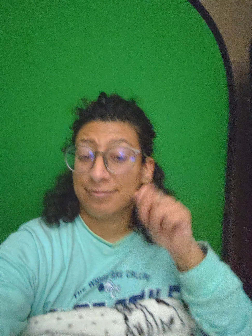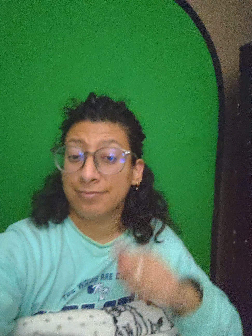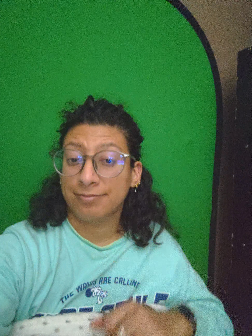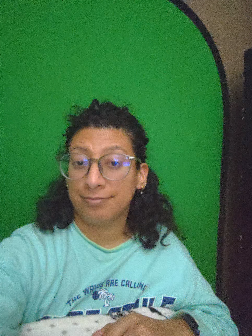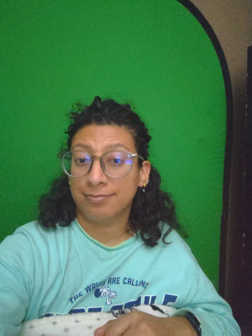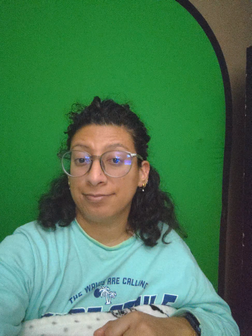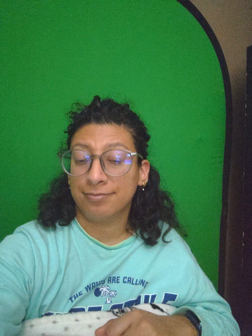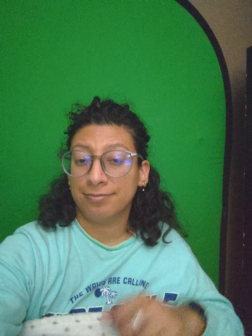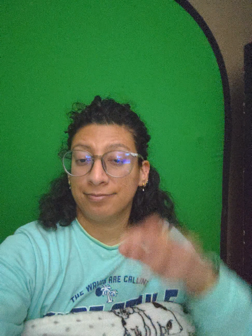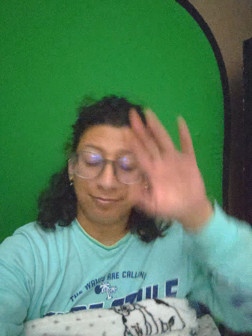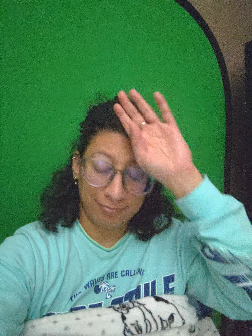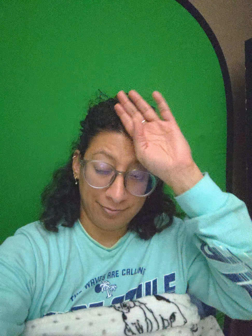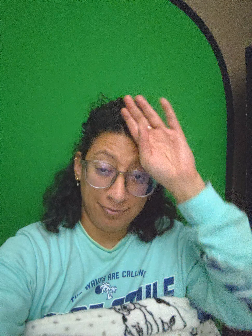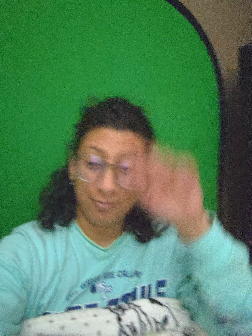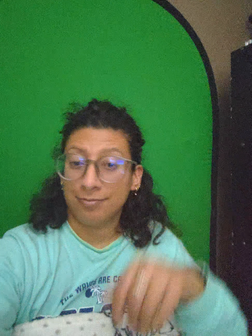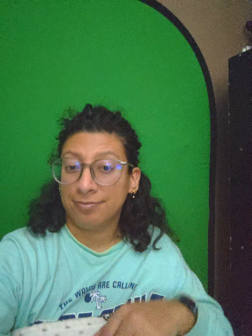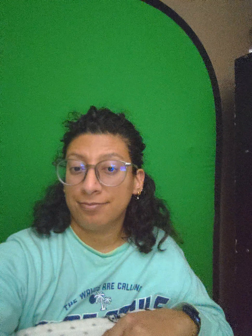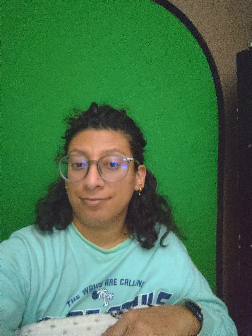fireman